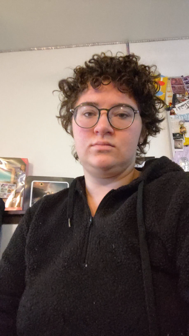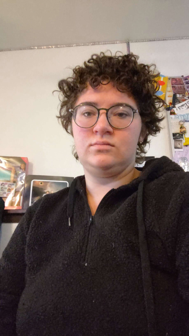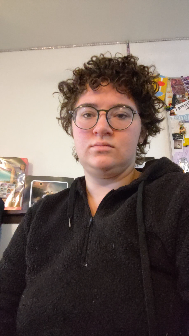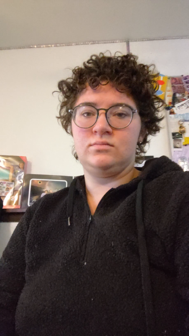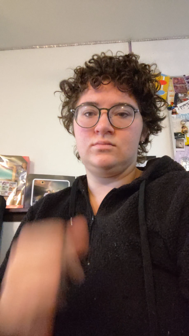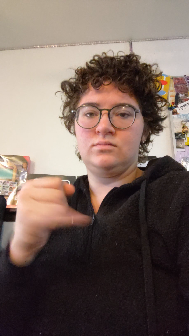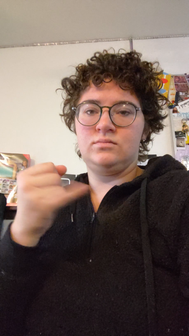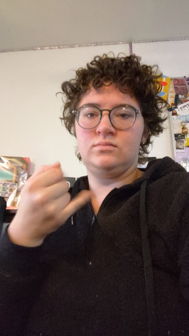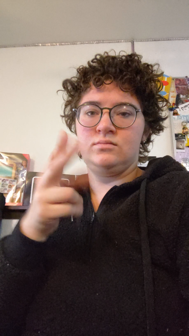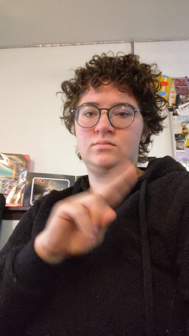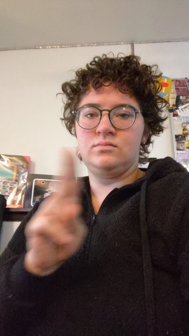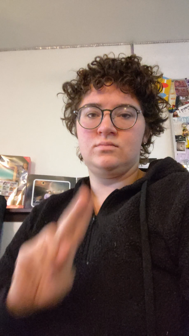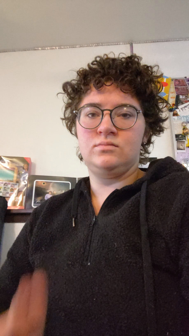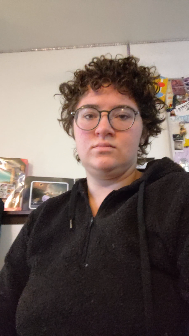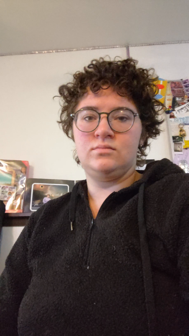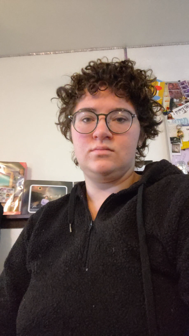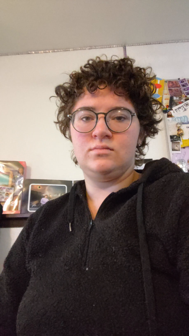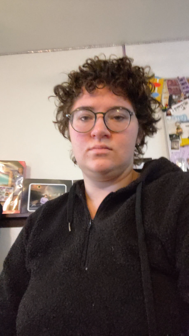jelly